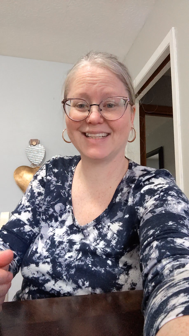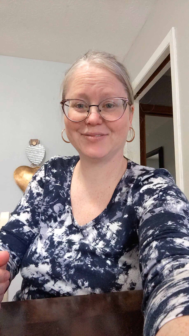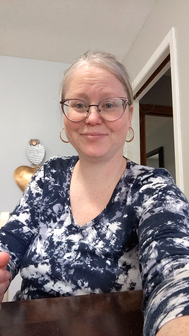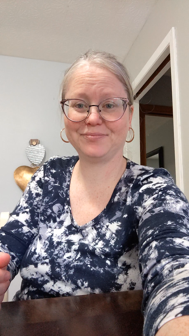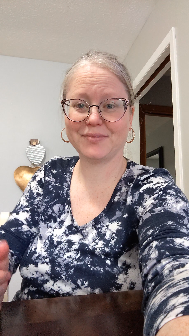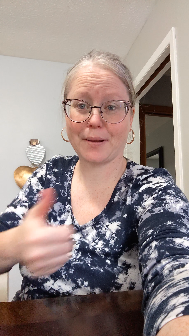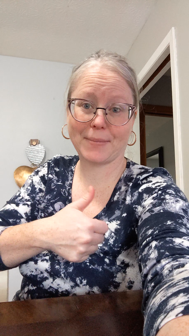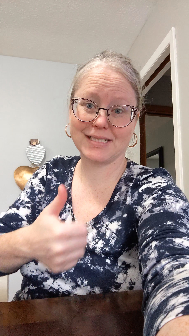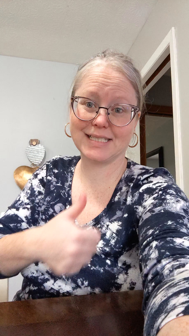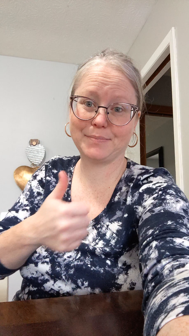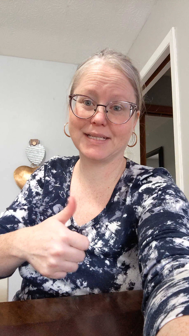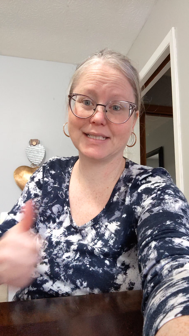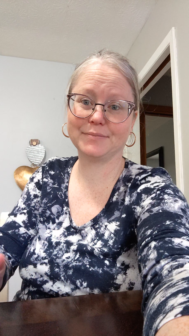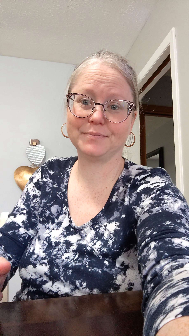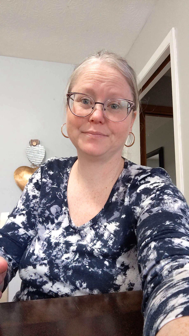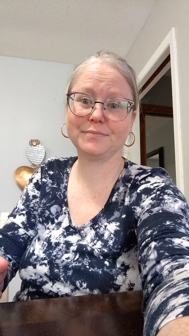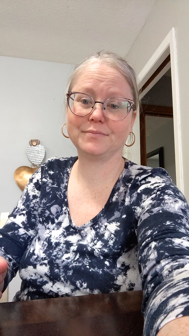basement